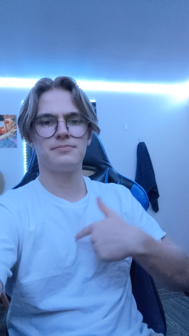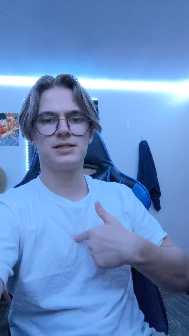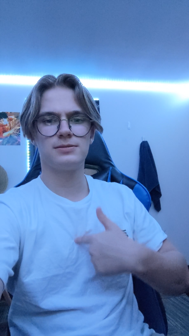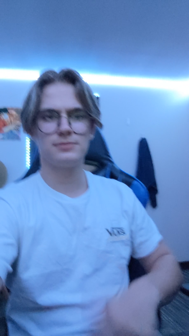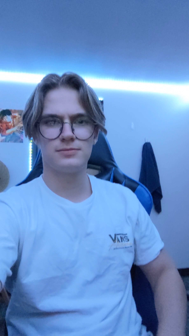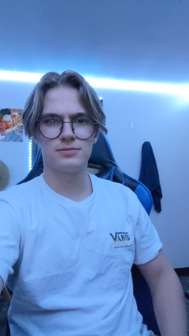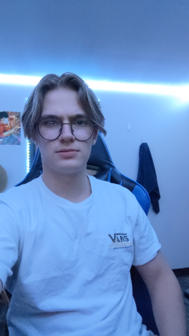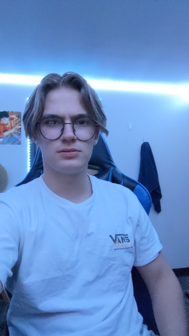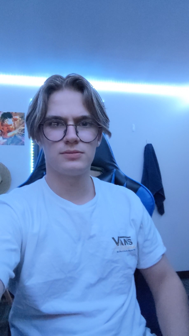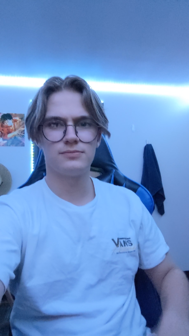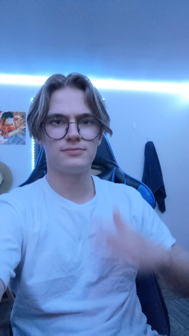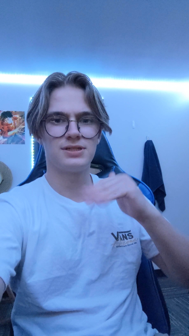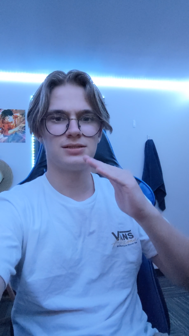build